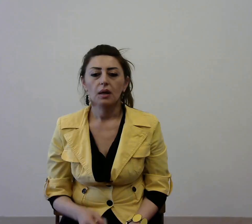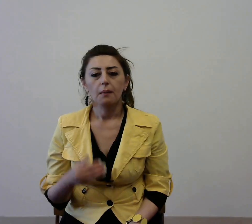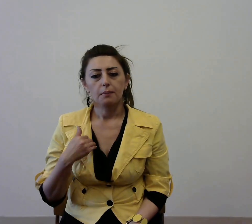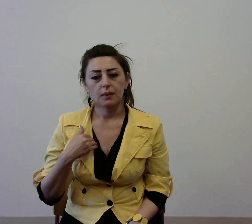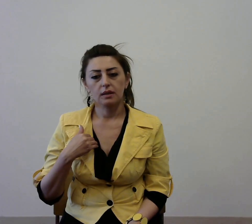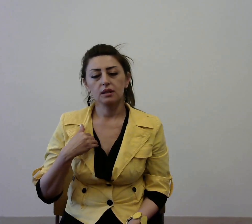mən